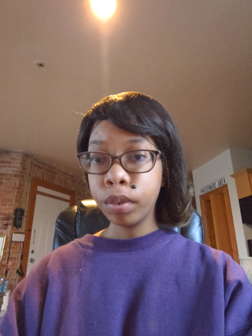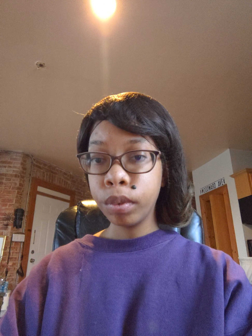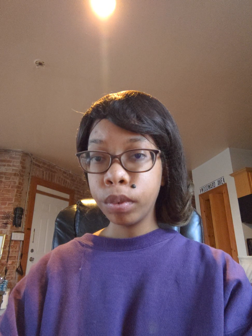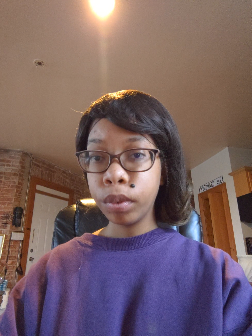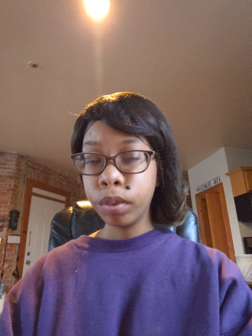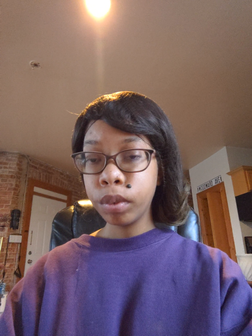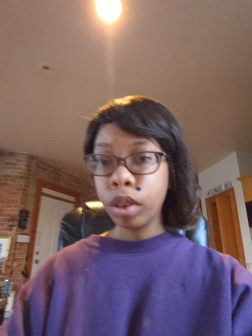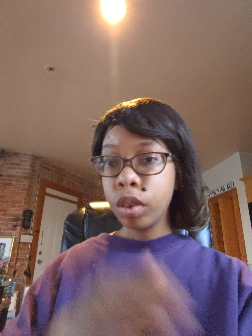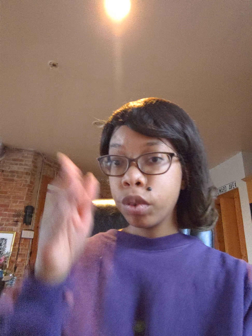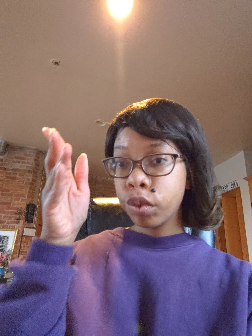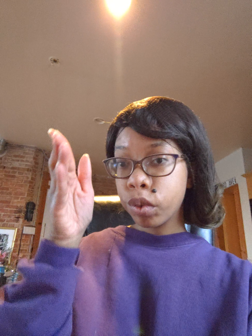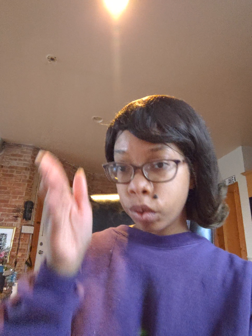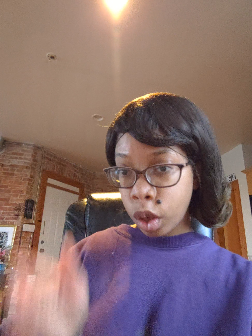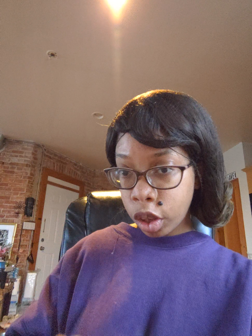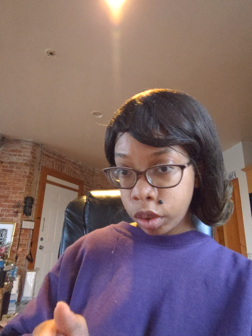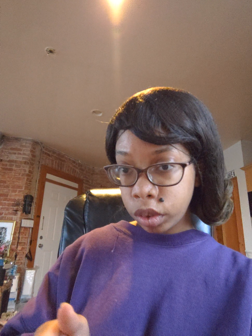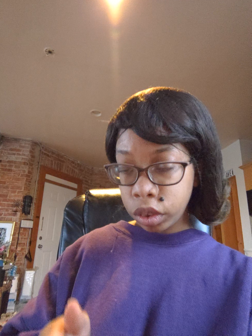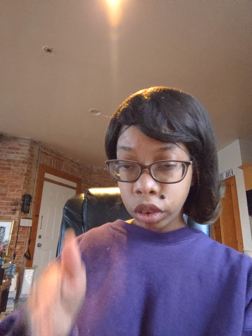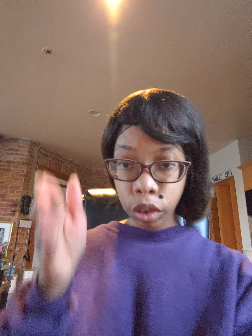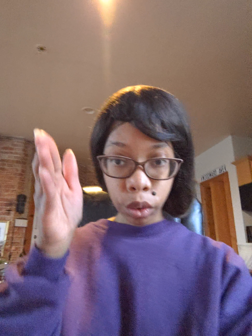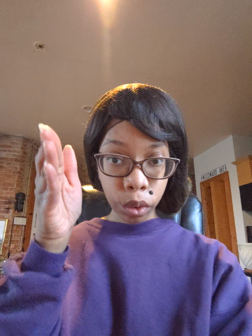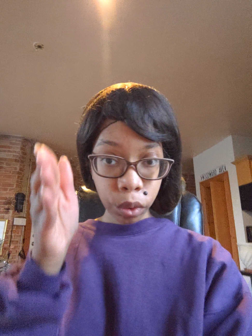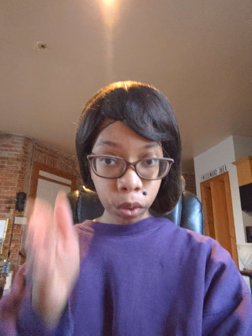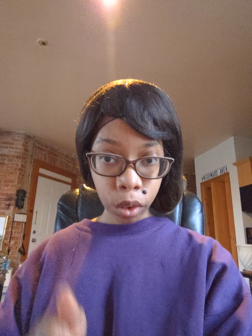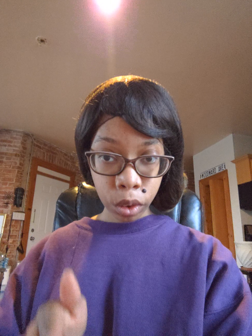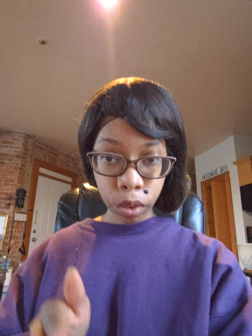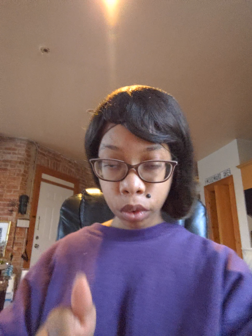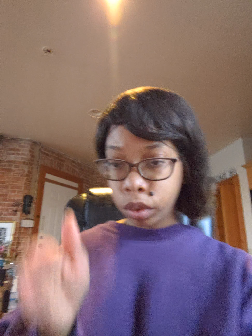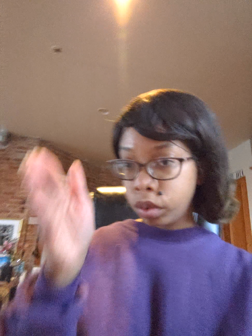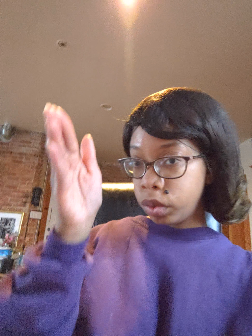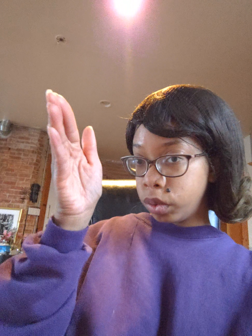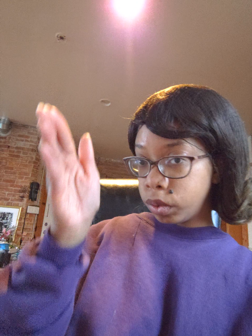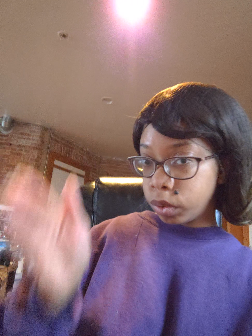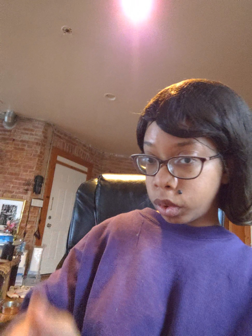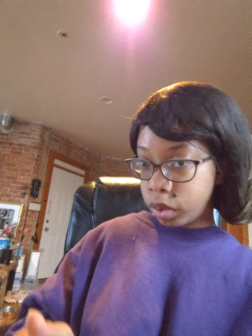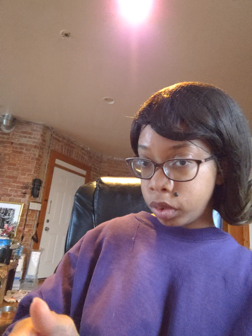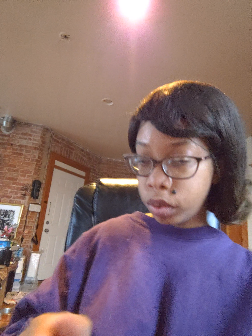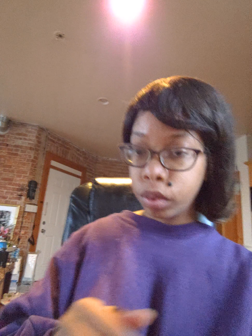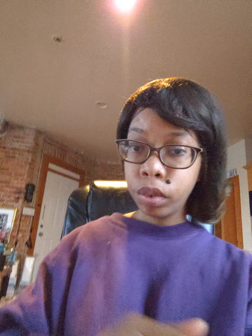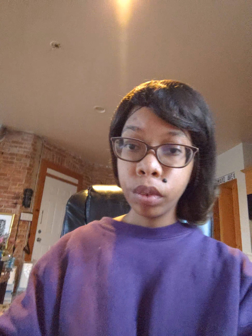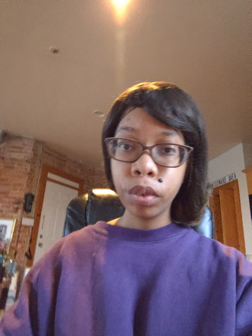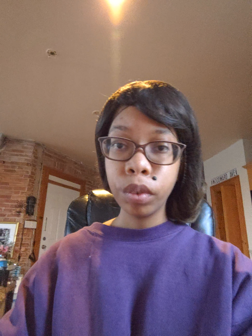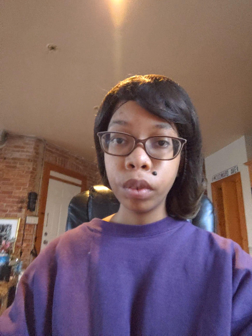person